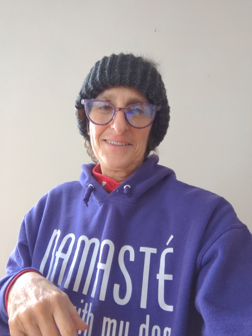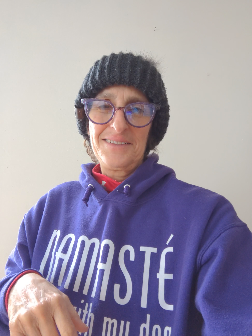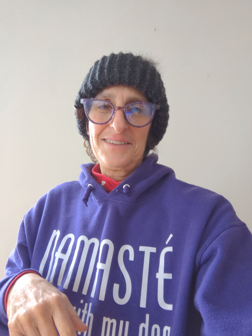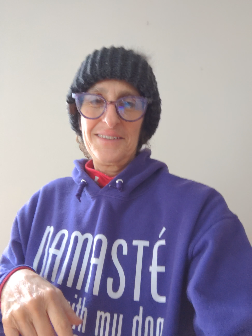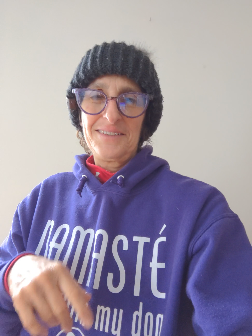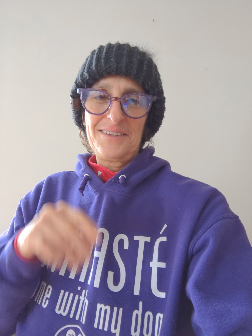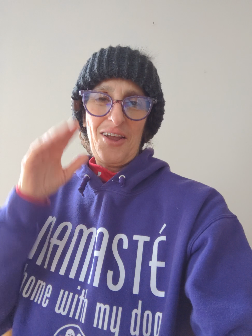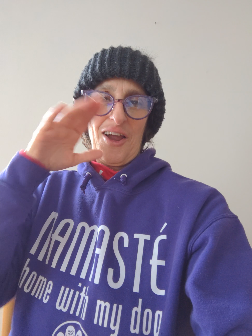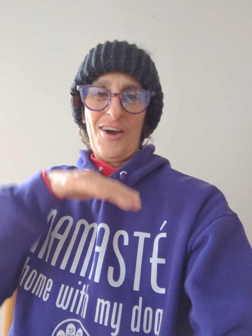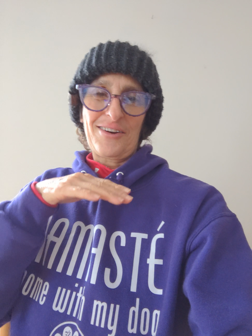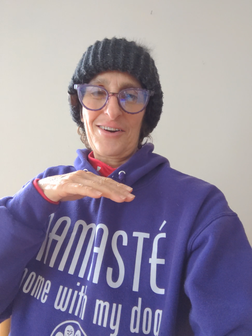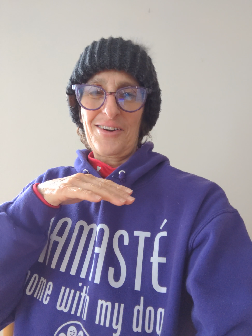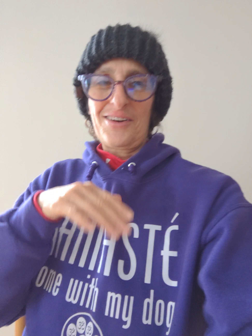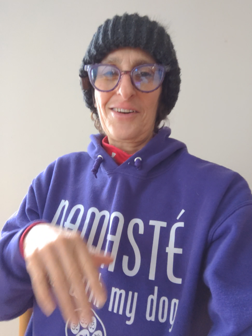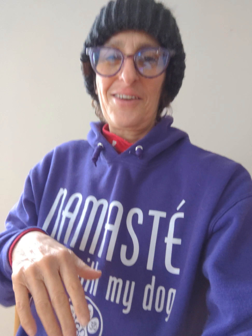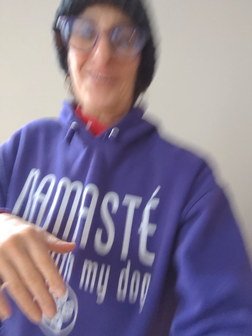on